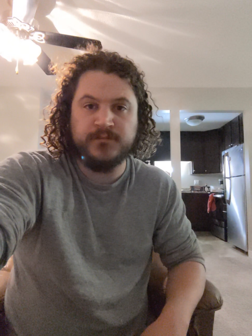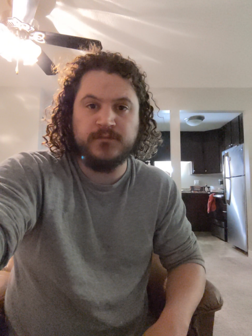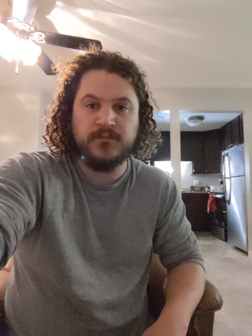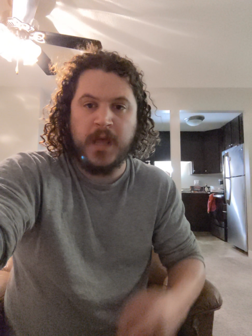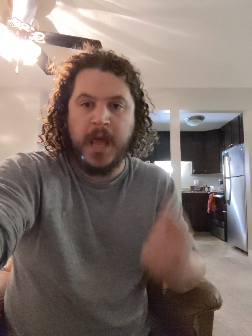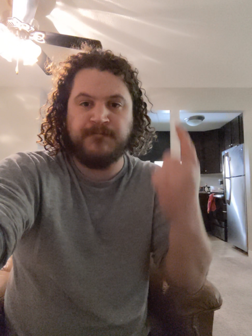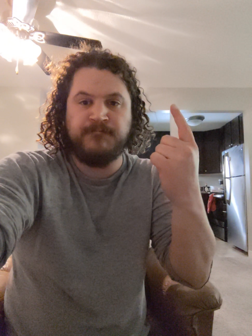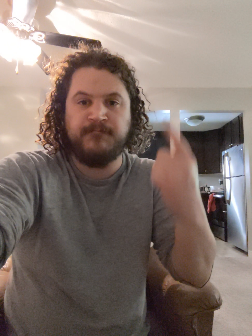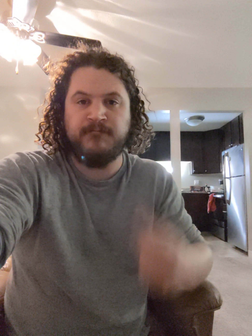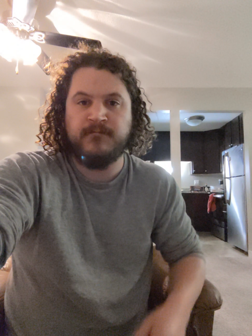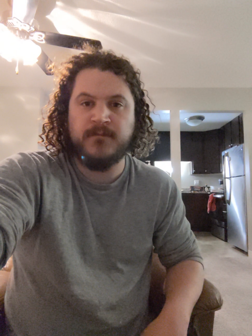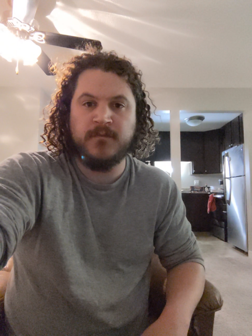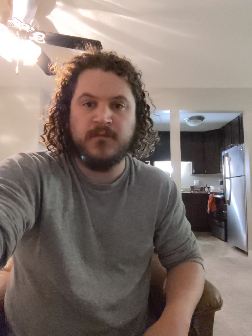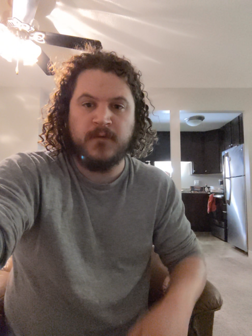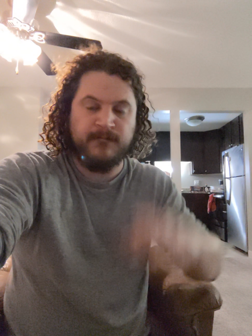up